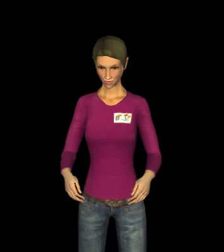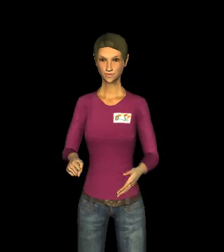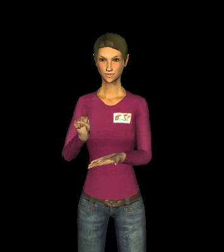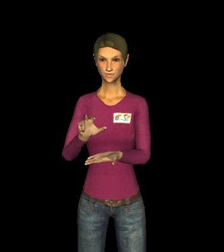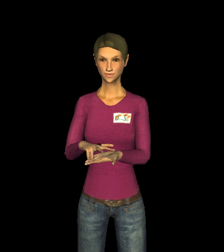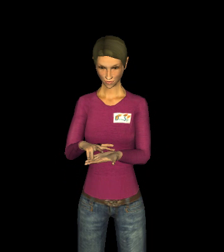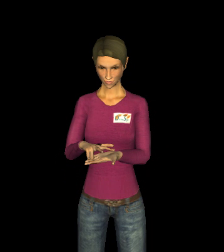بقعة